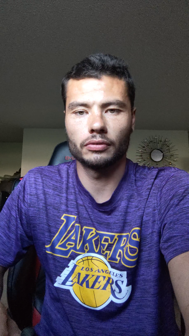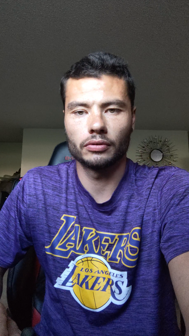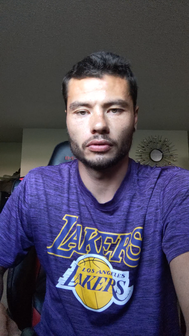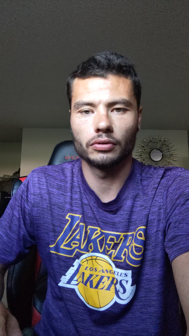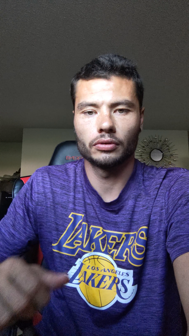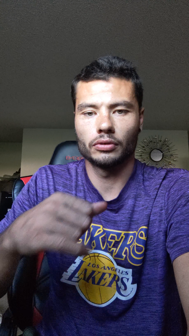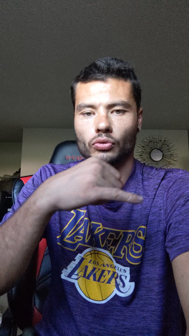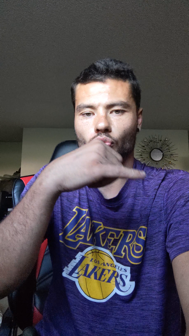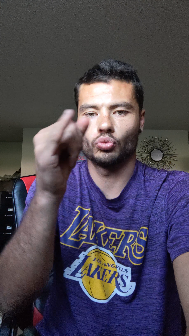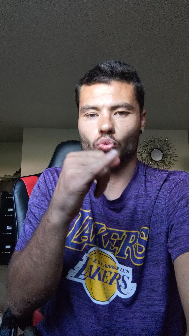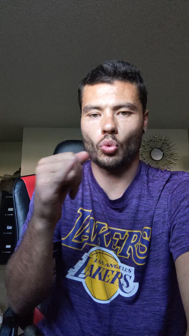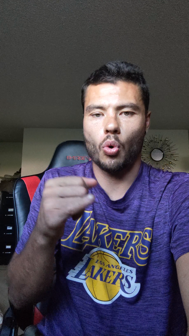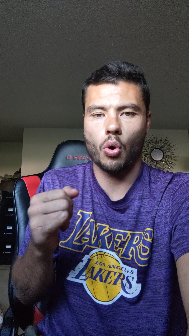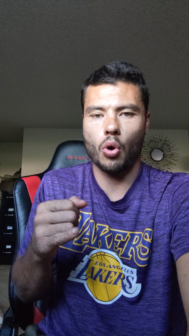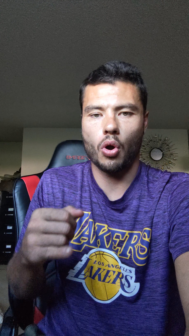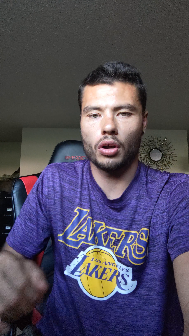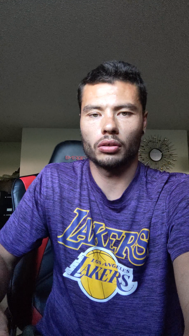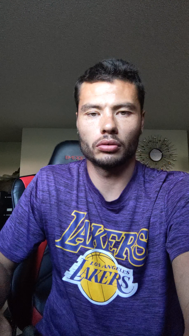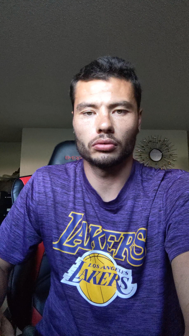draw